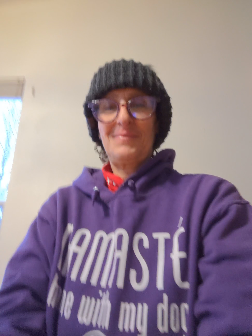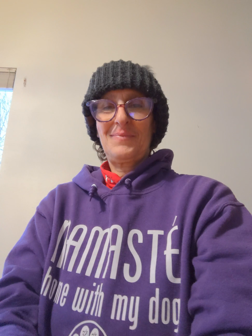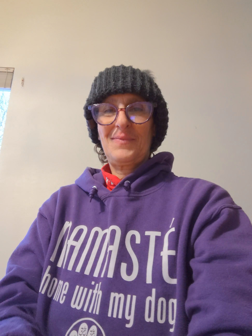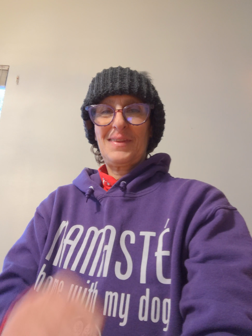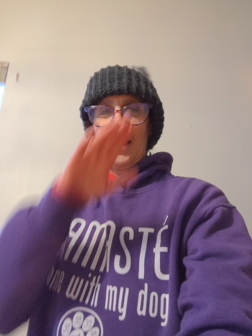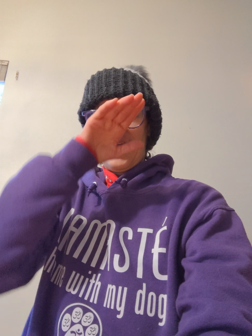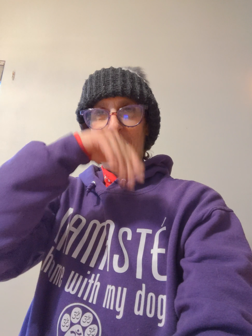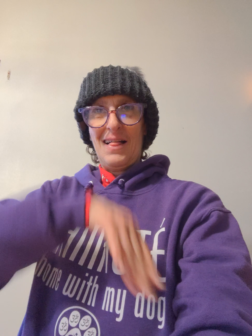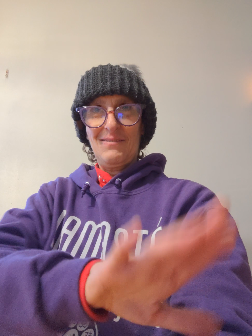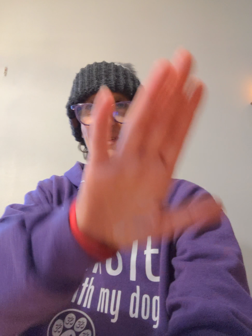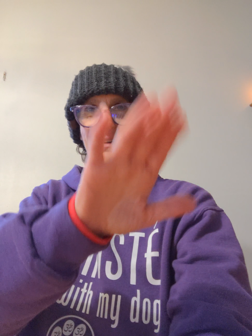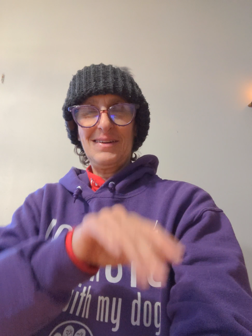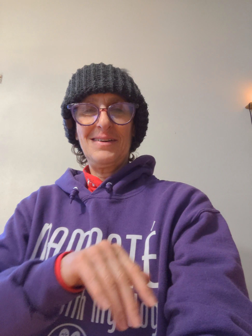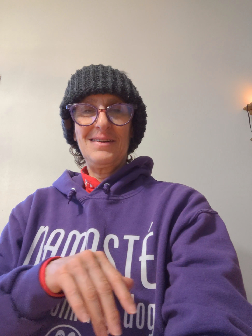elephant